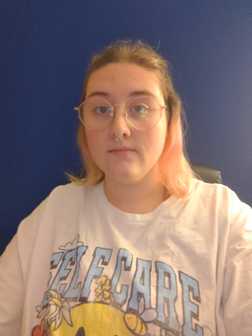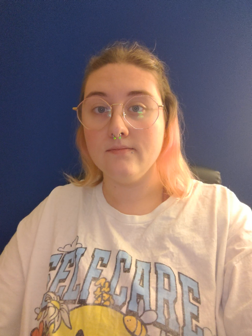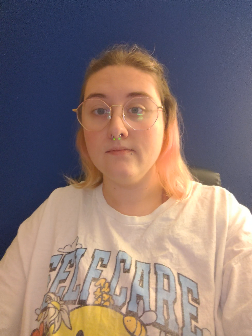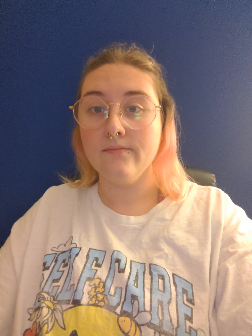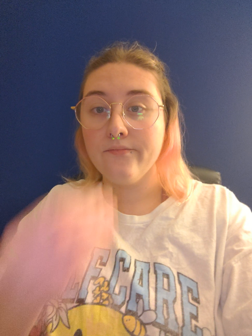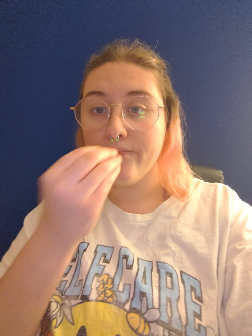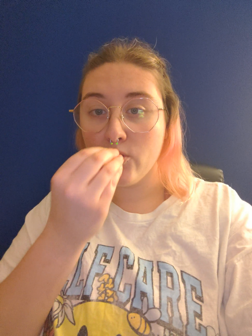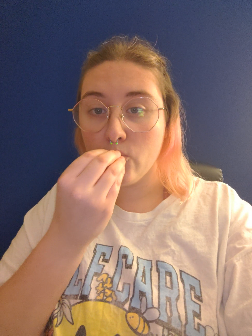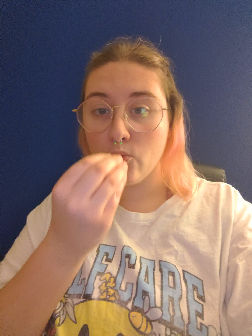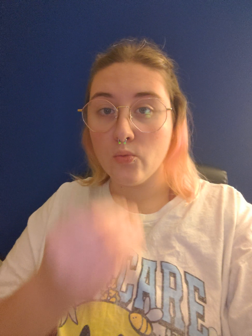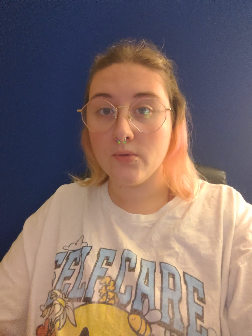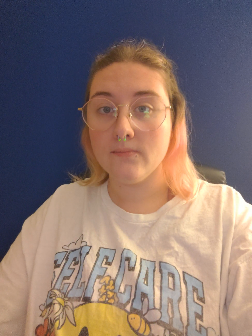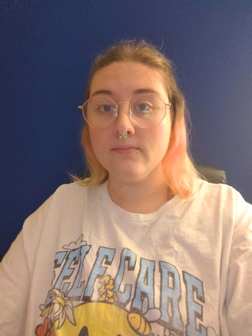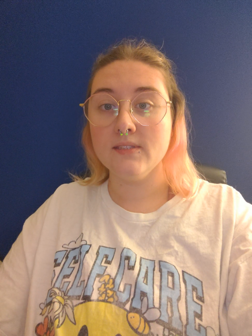food